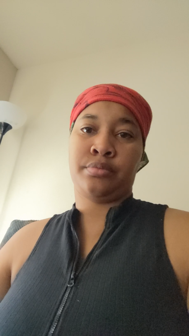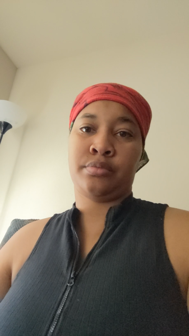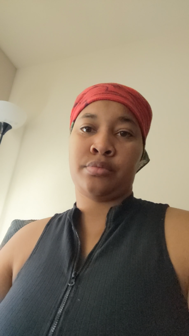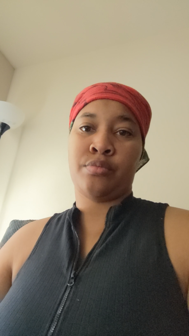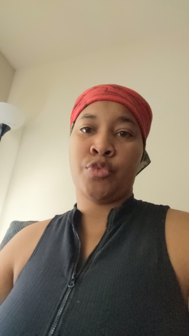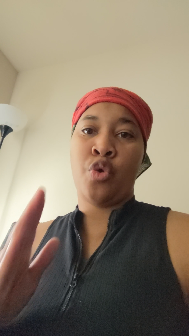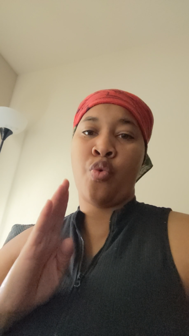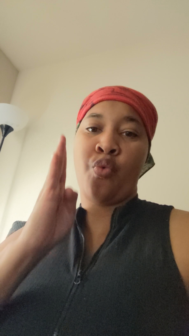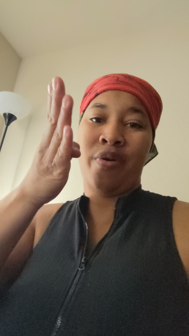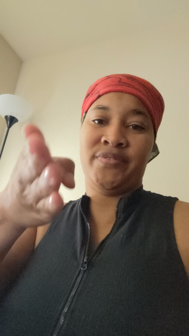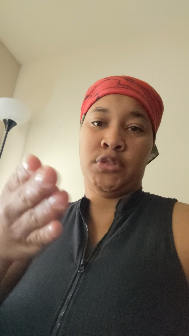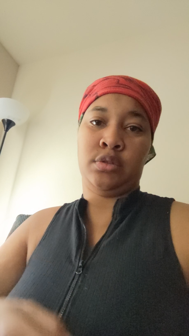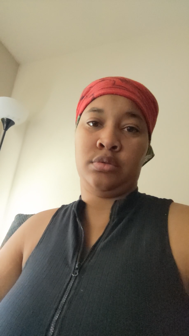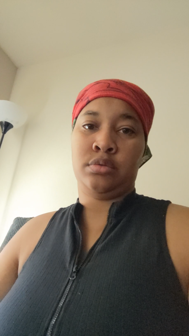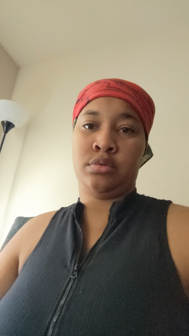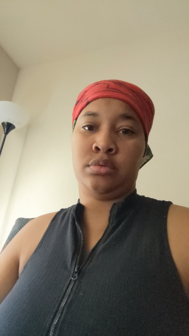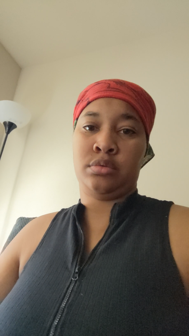over